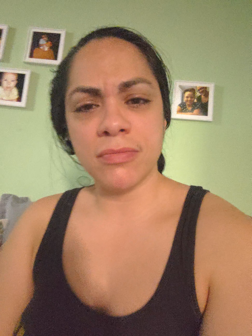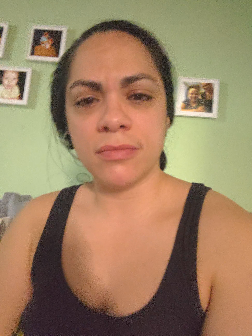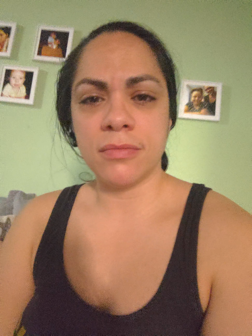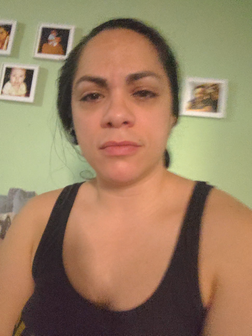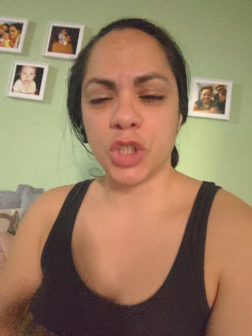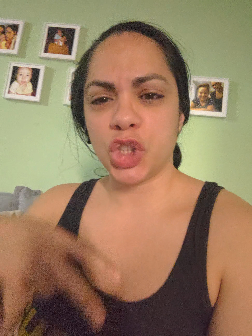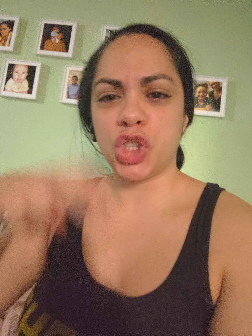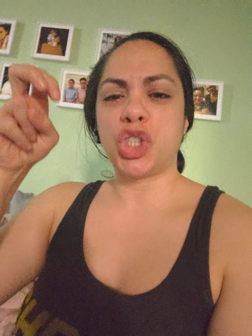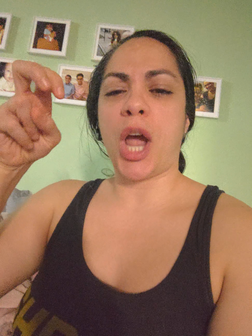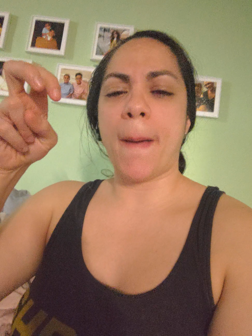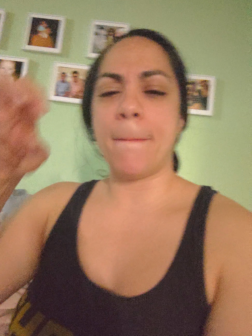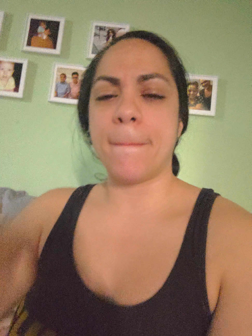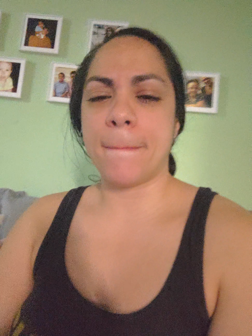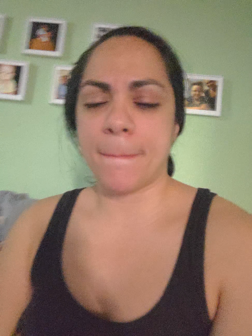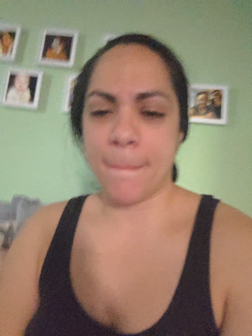jump